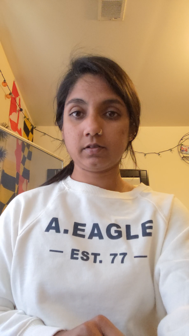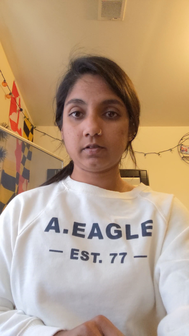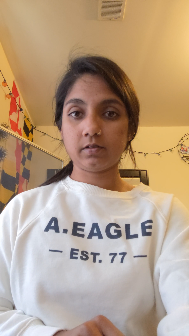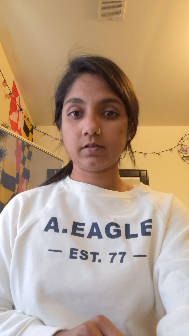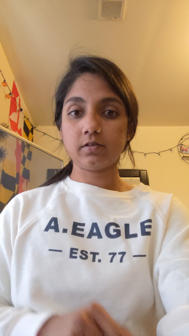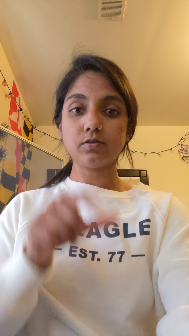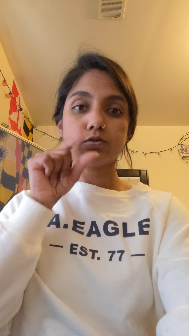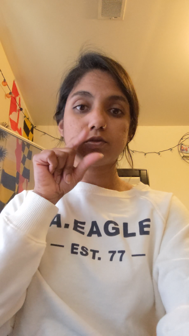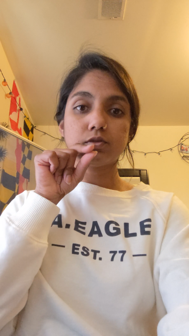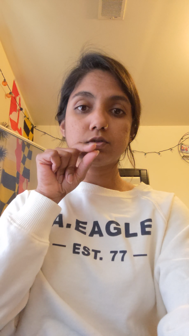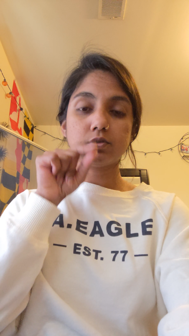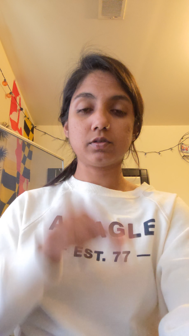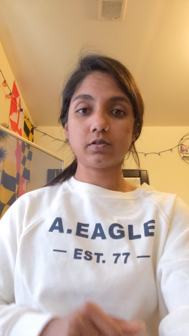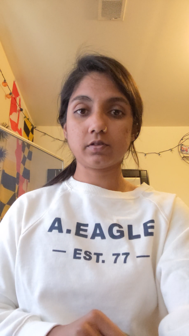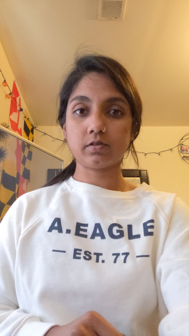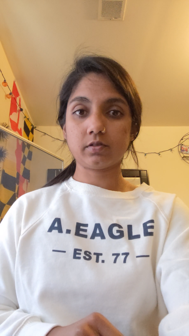chicken